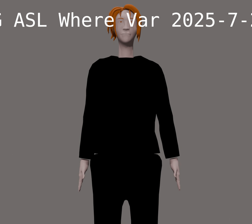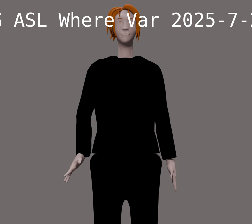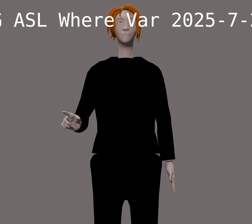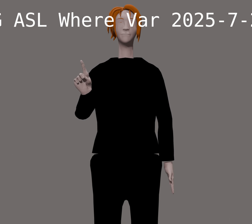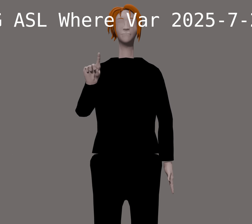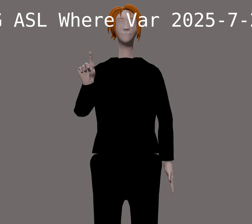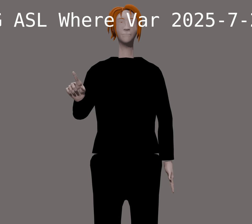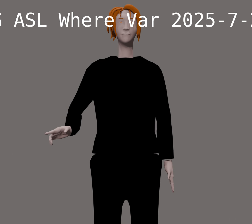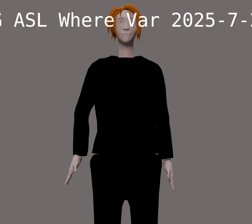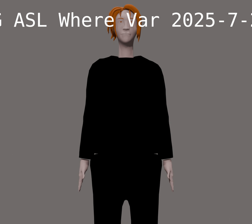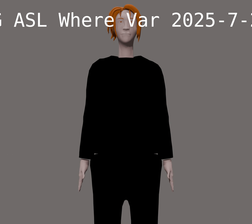Where